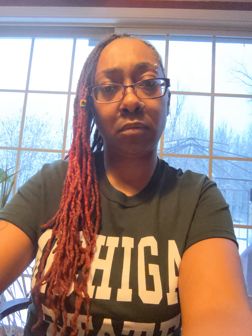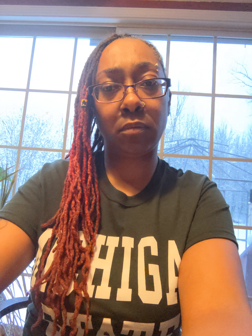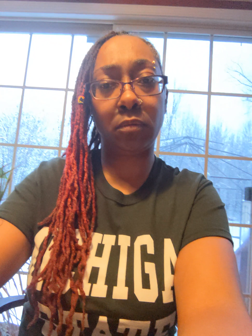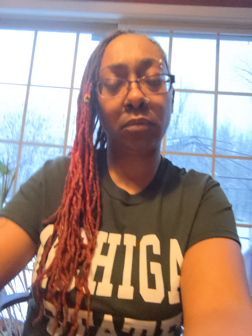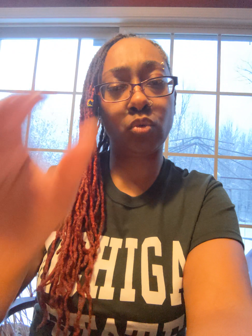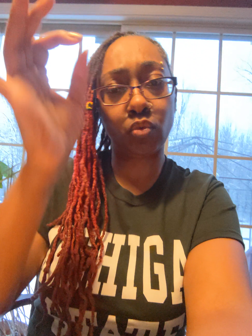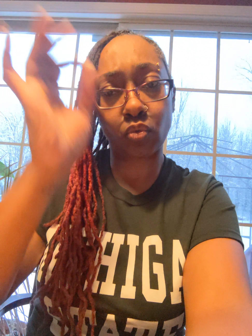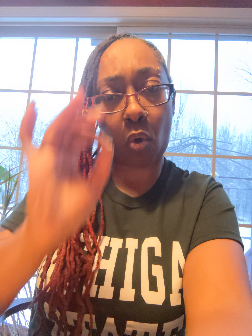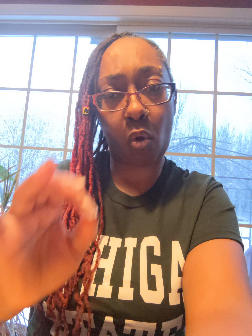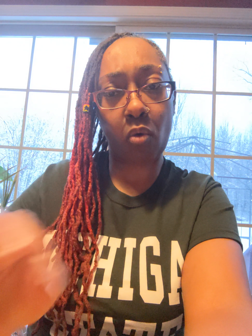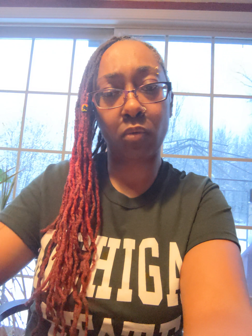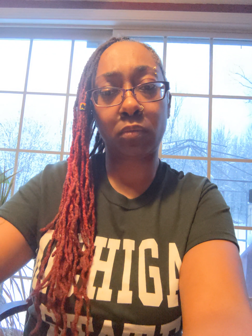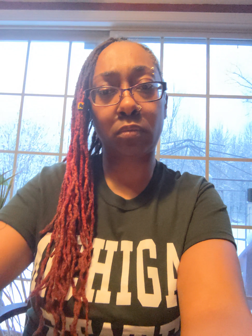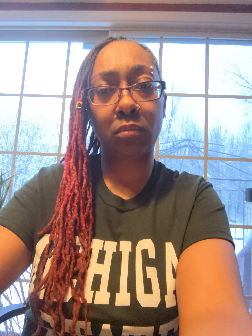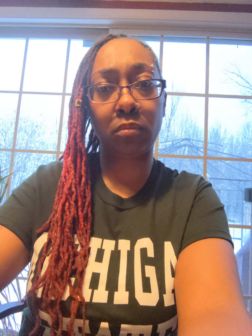snow